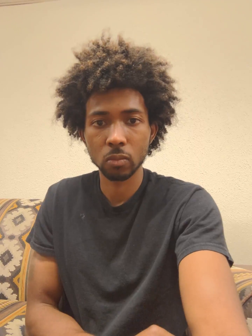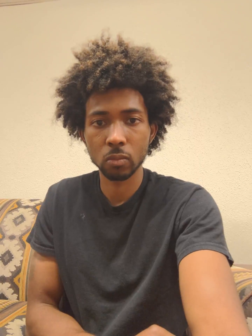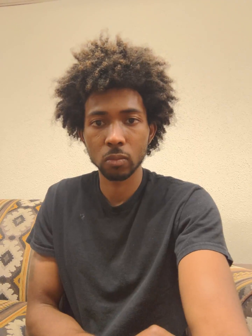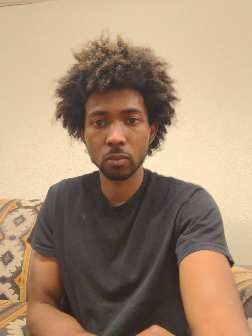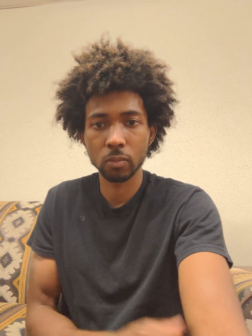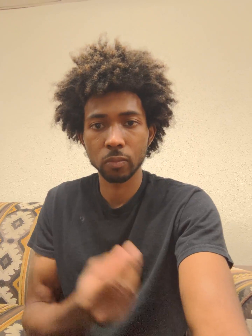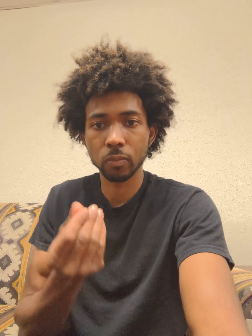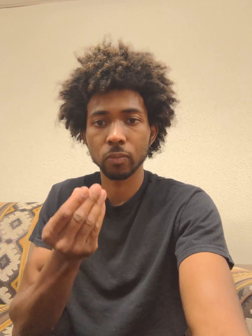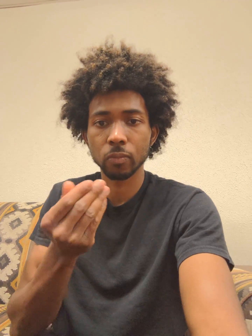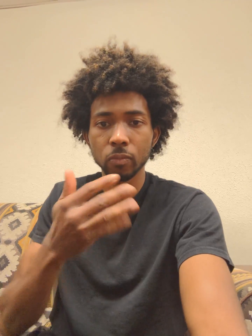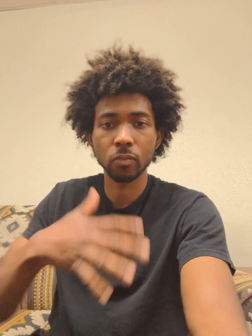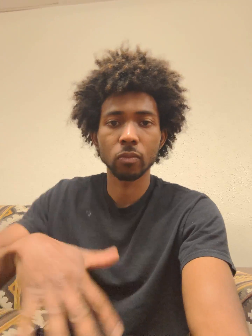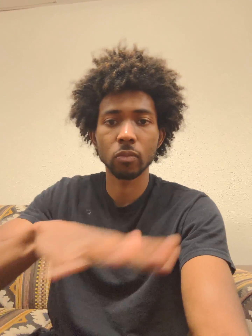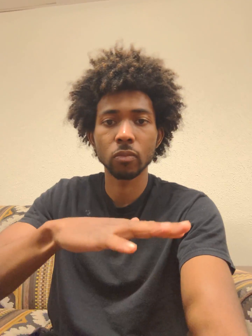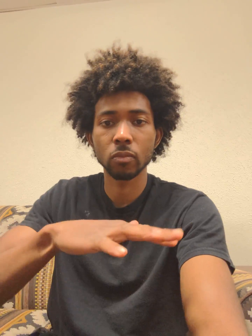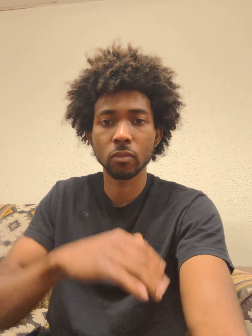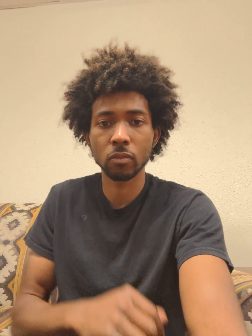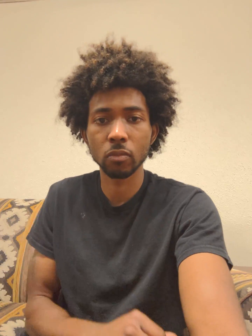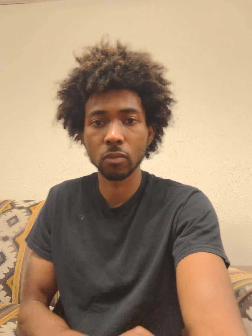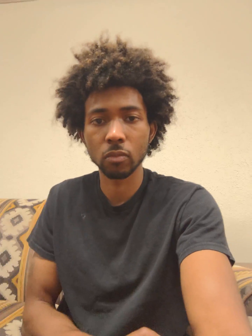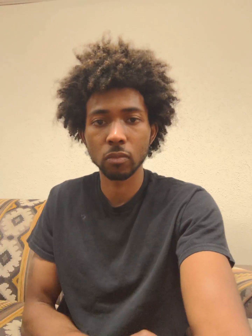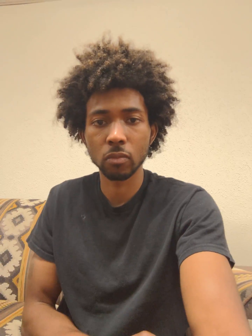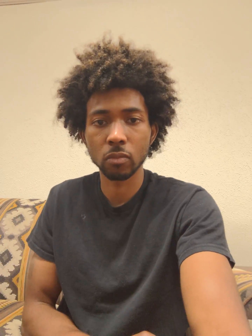garden